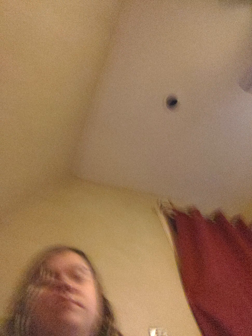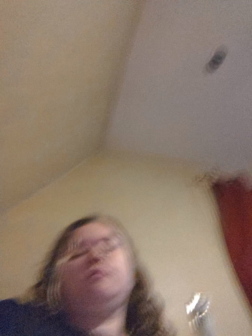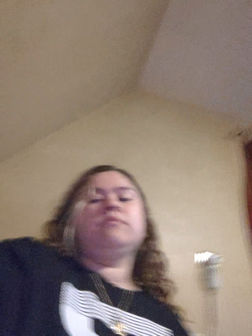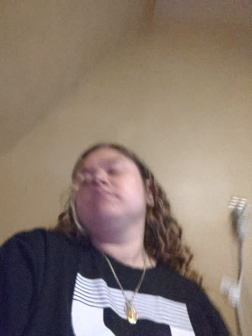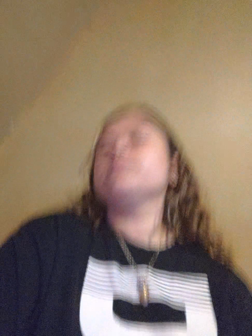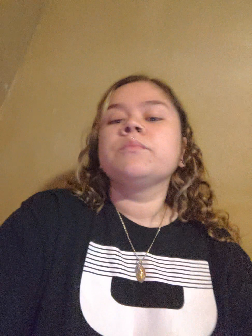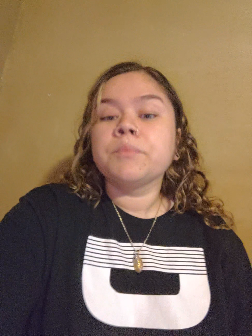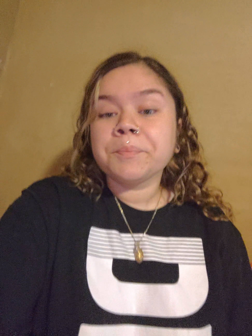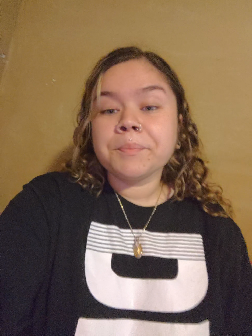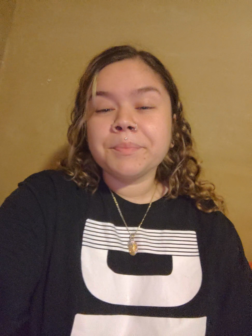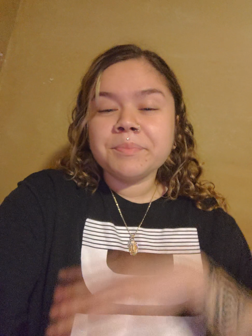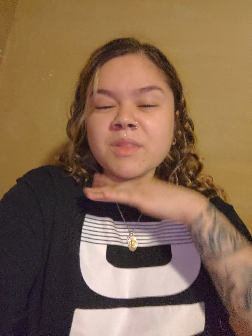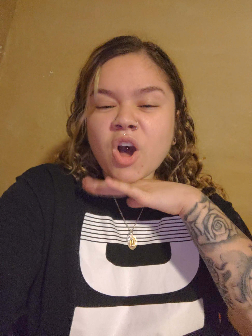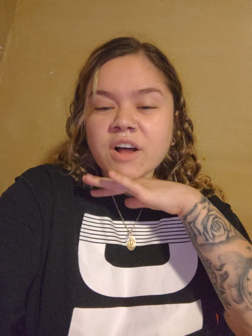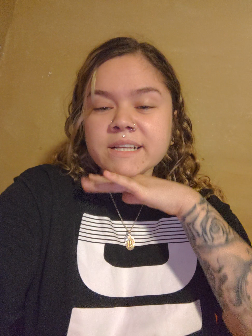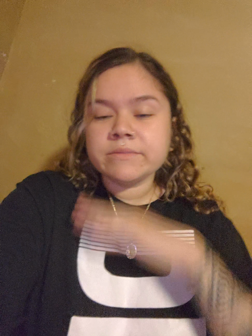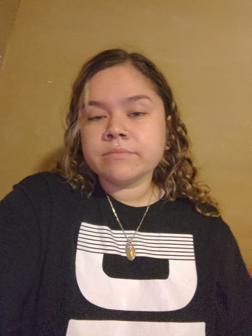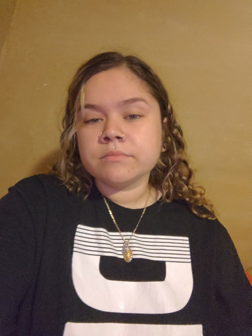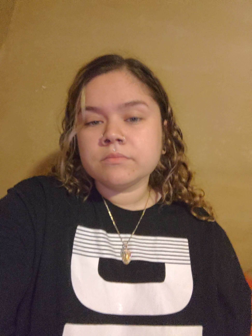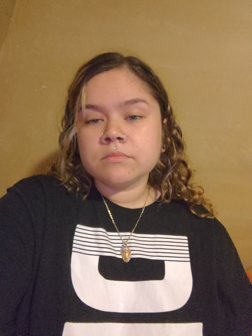naughty